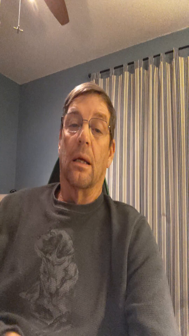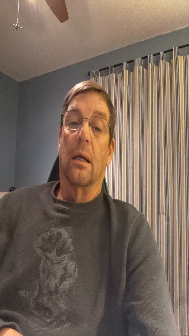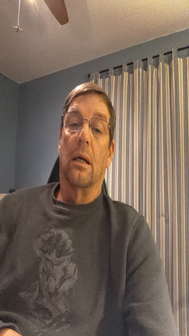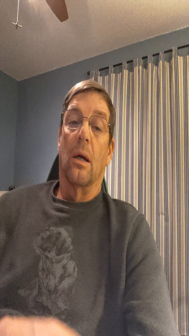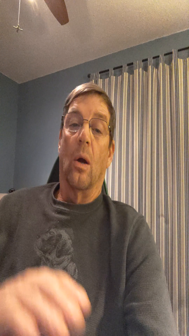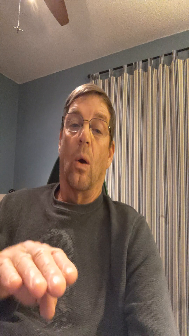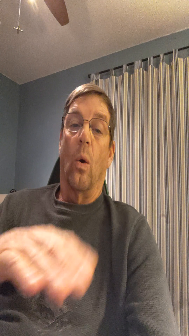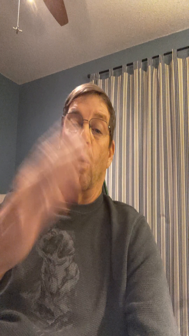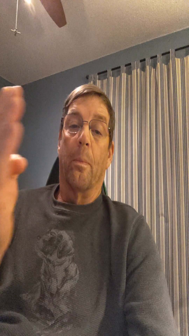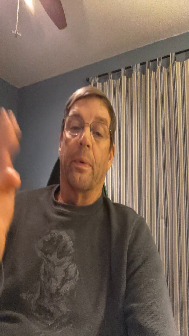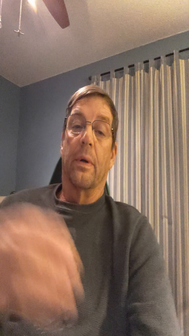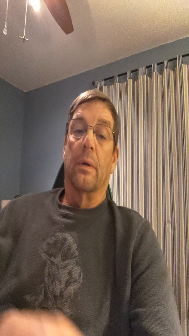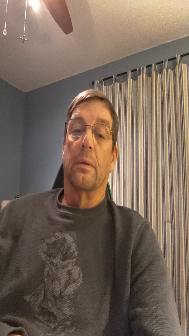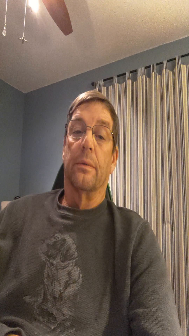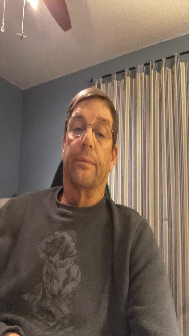open